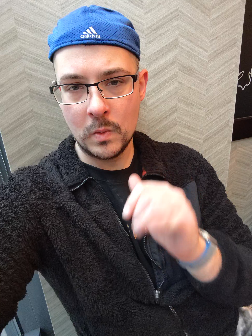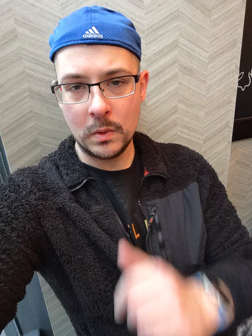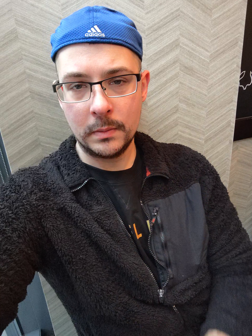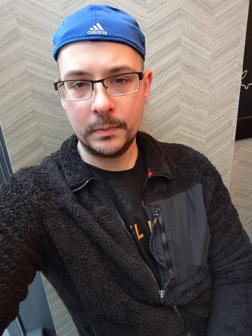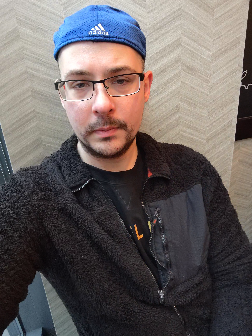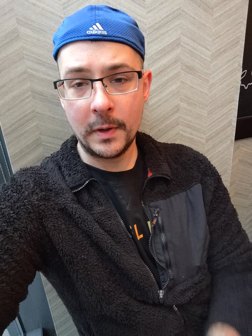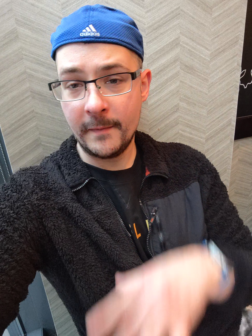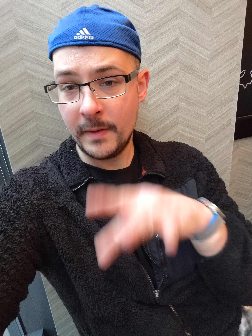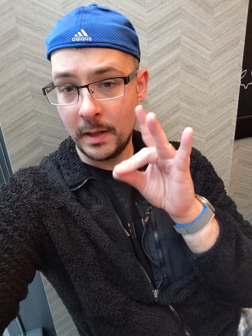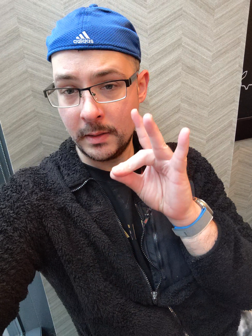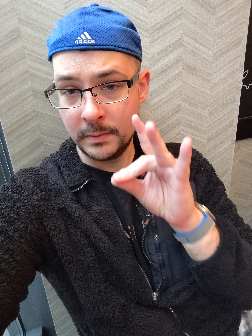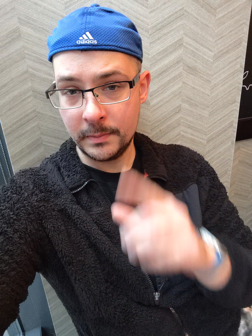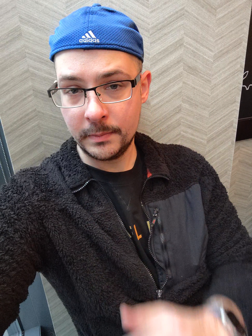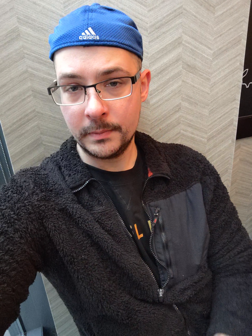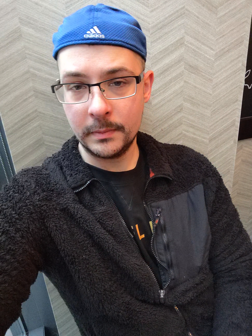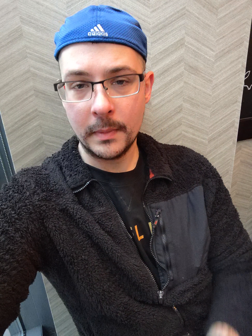find